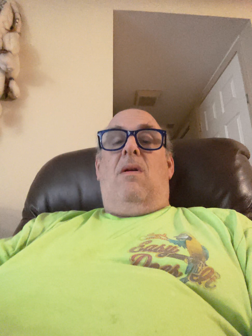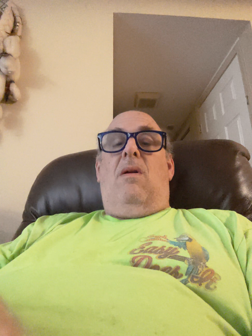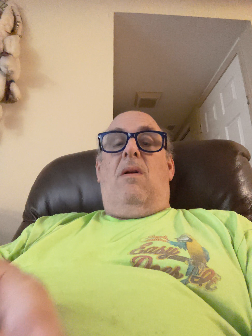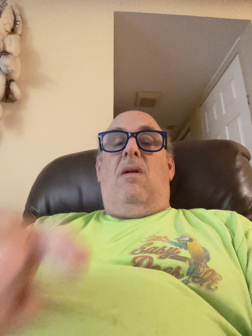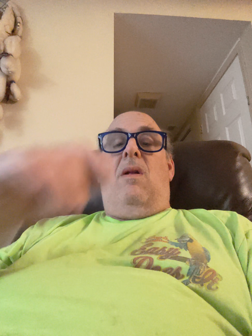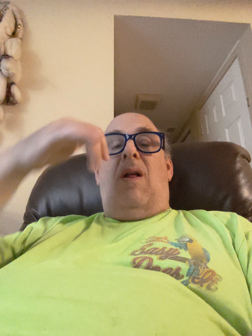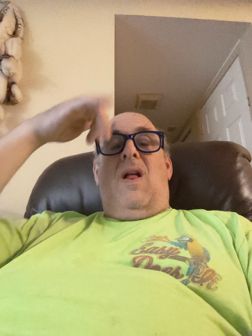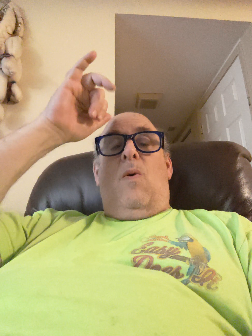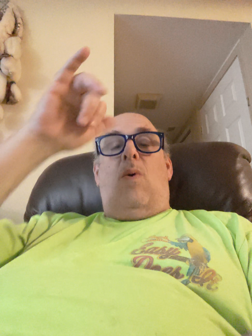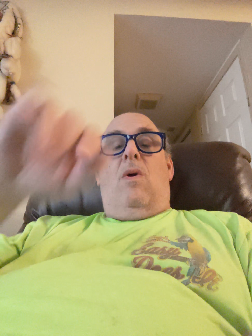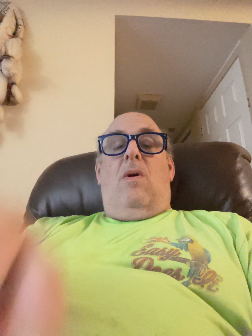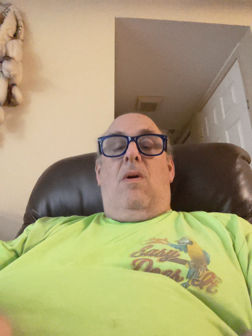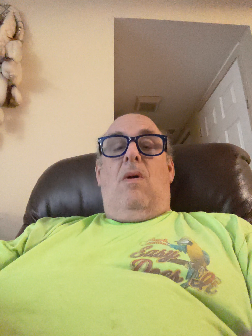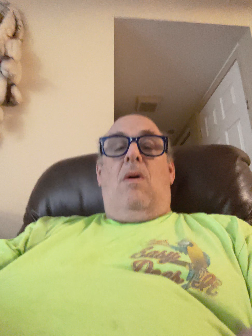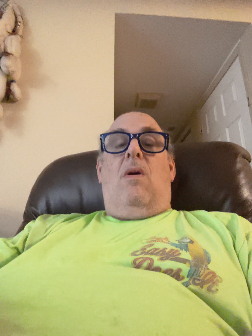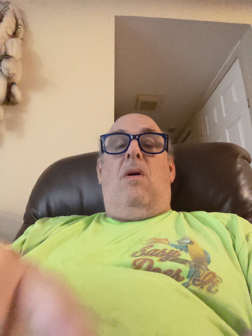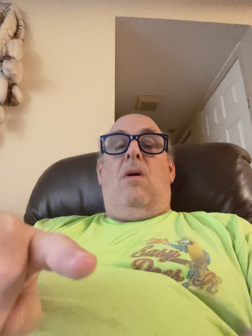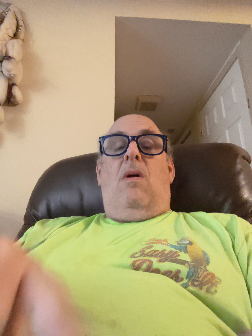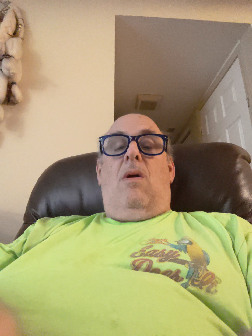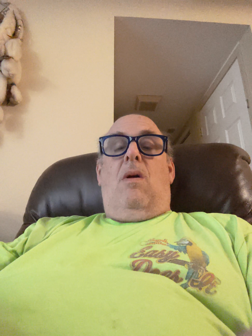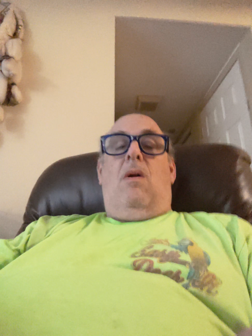cow